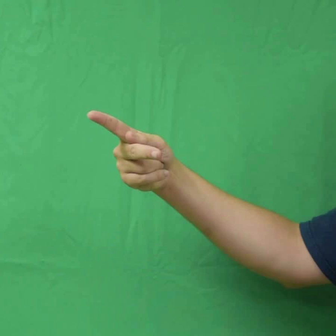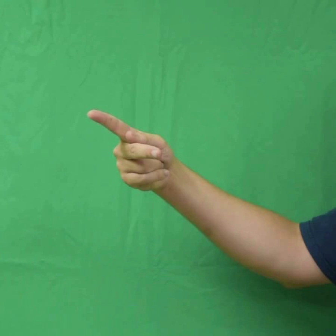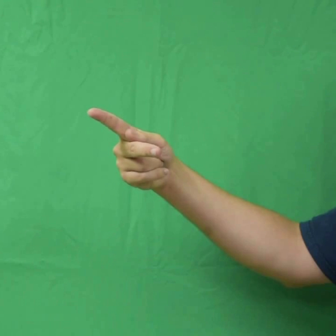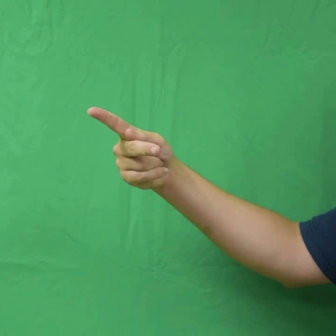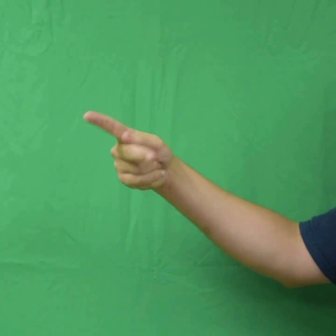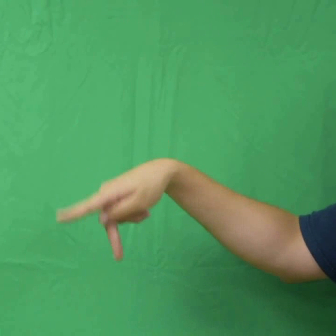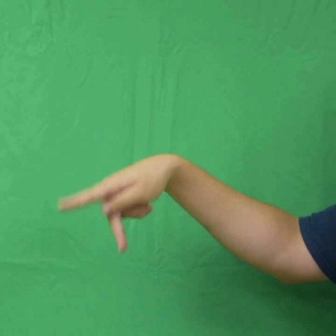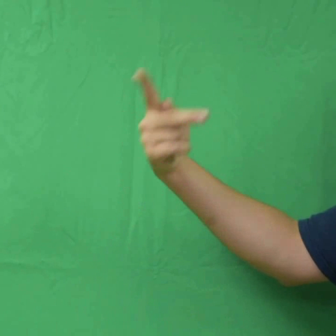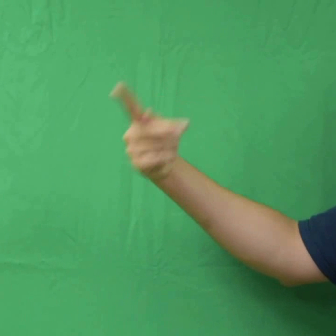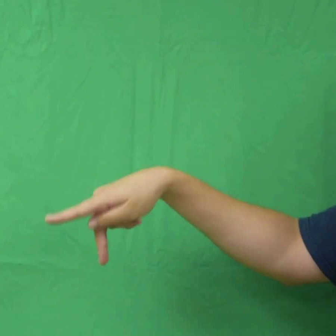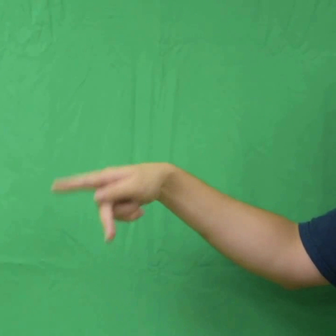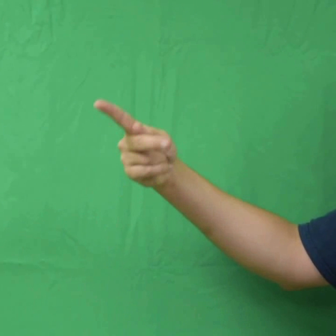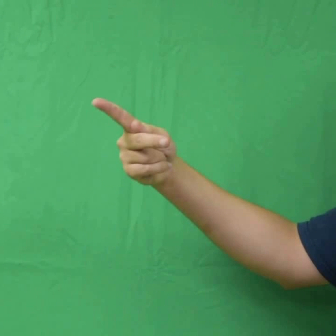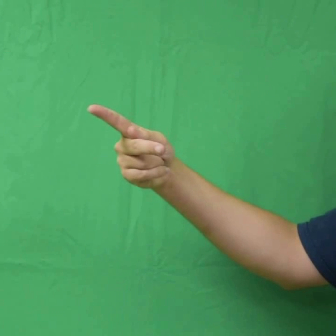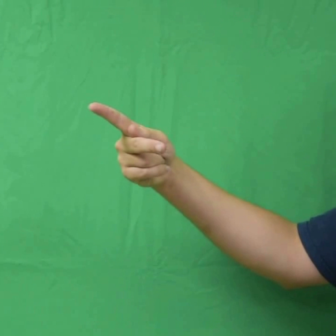K